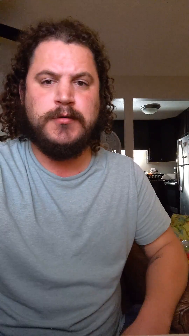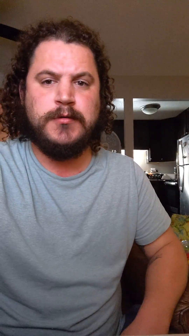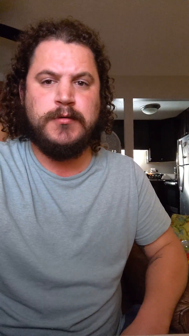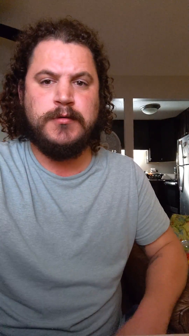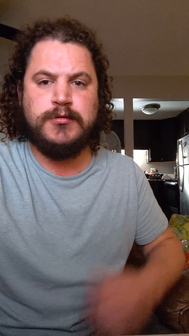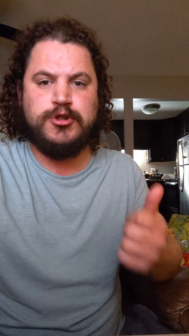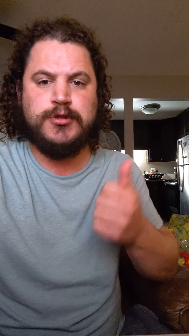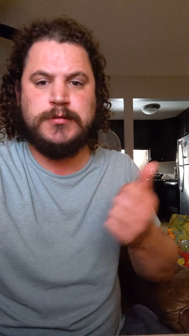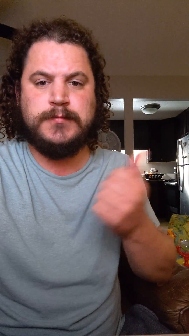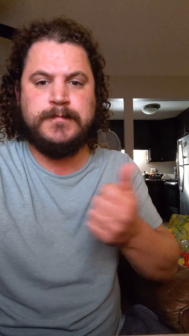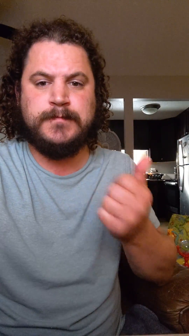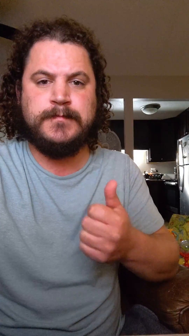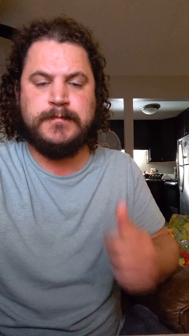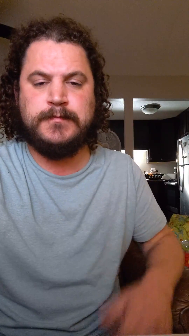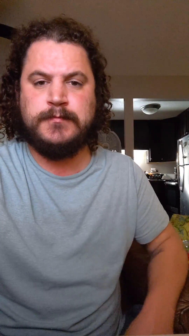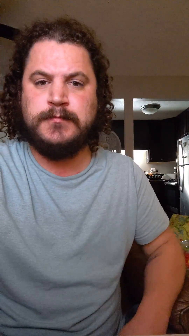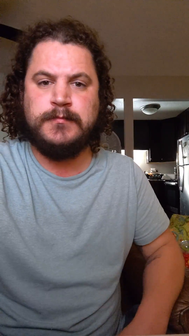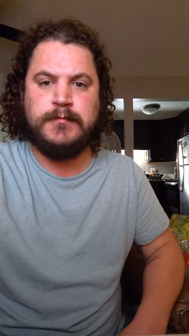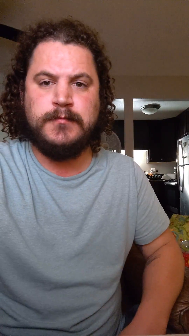chase